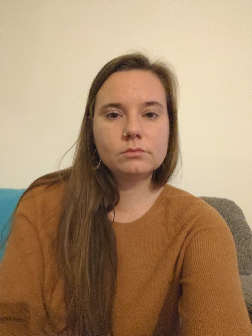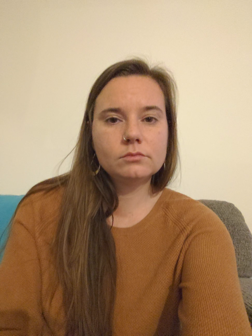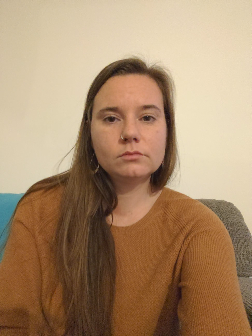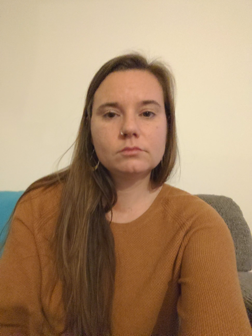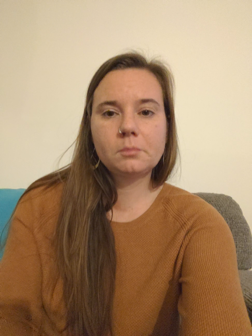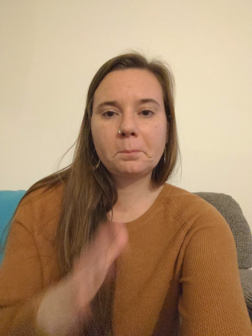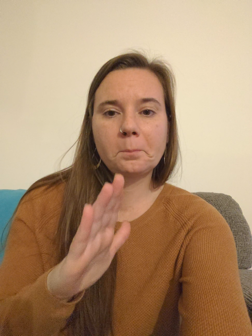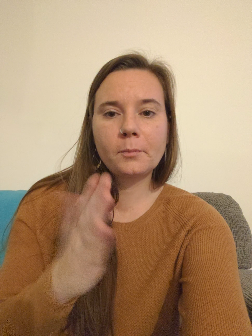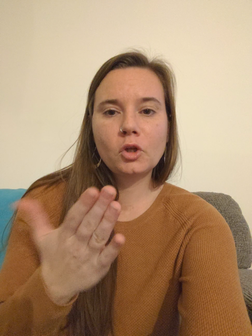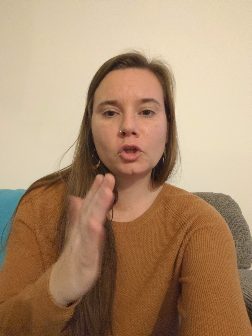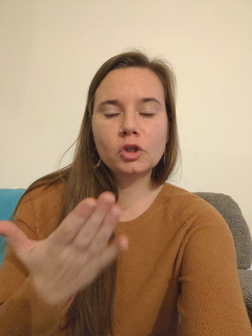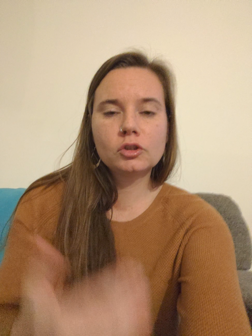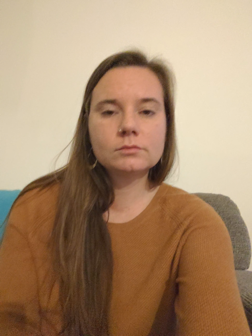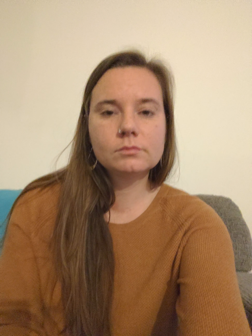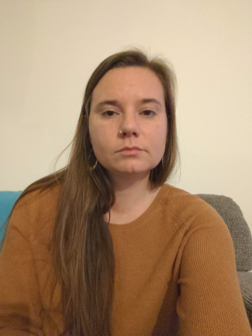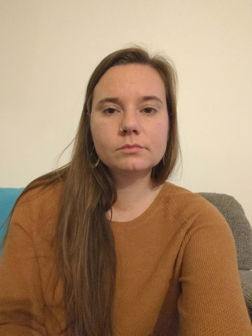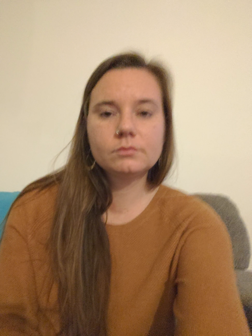book